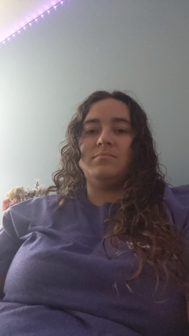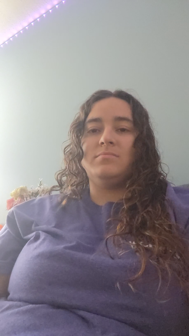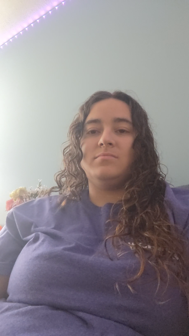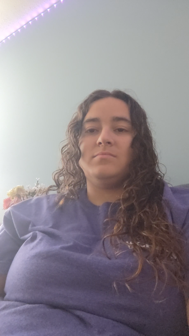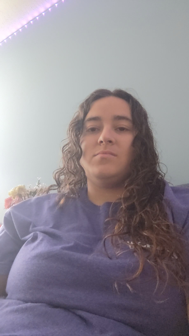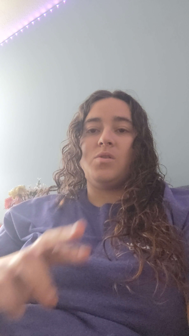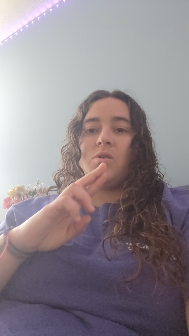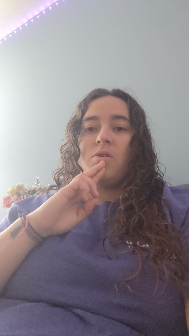are